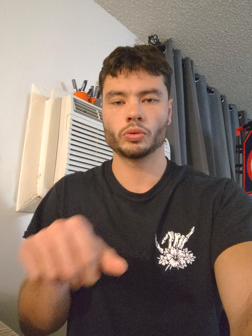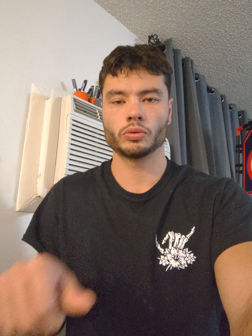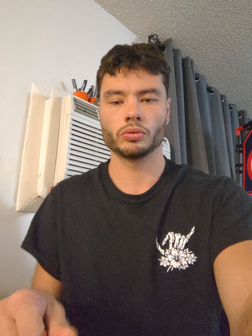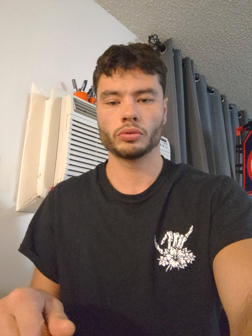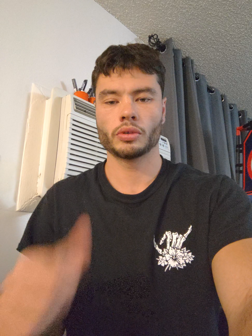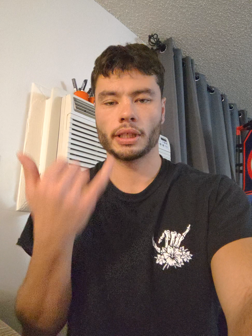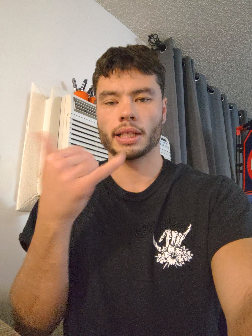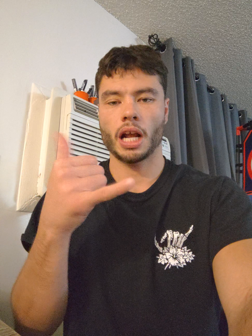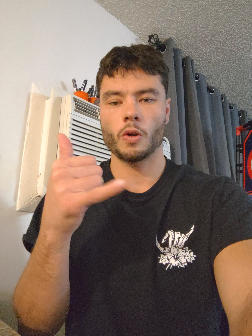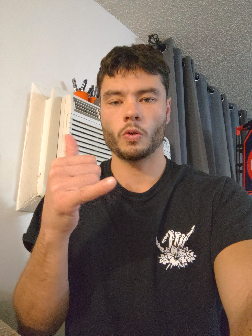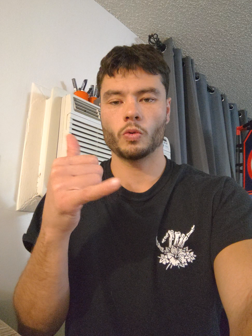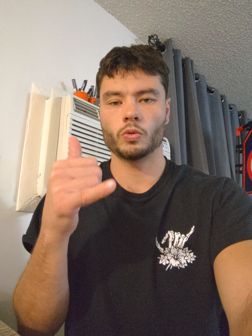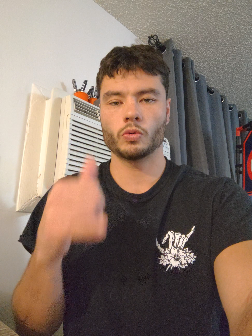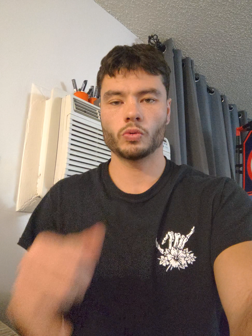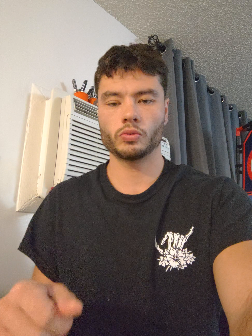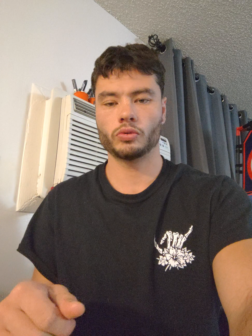yellow